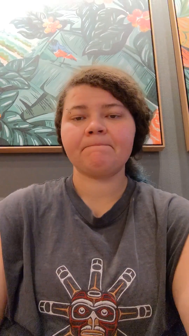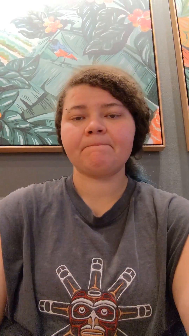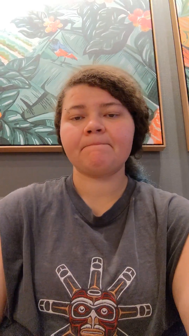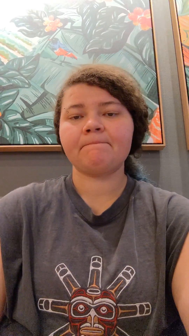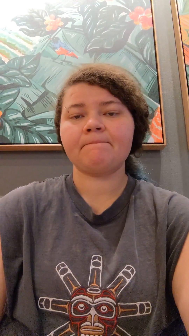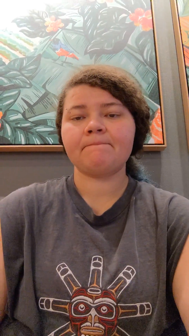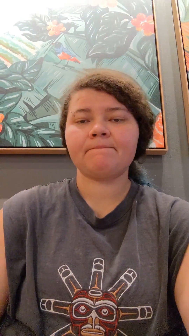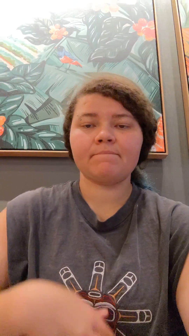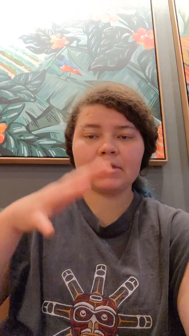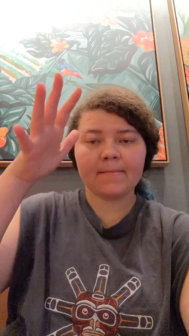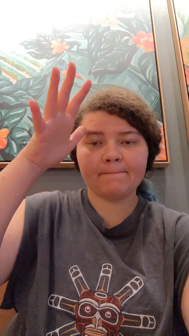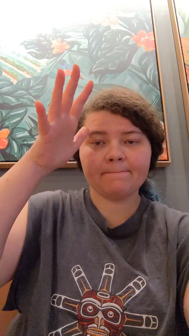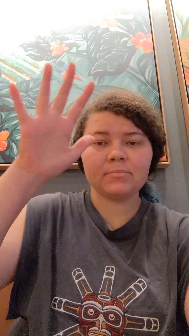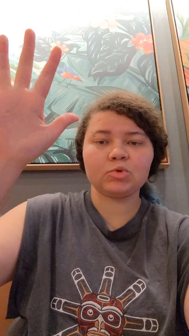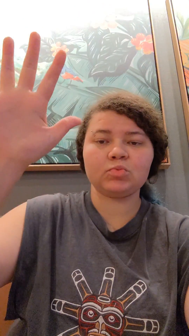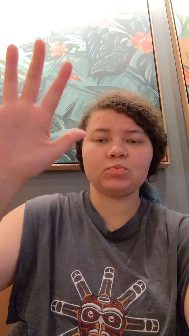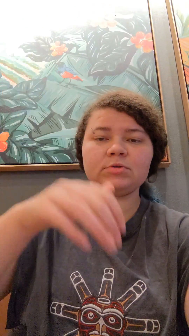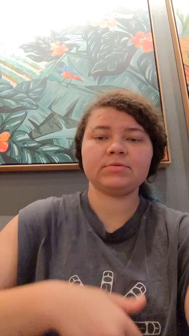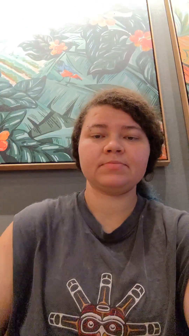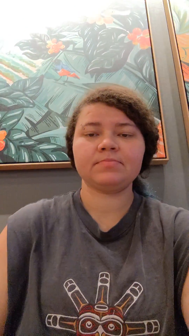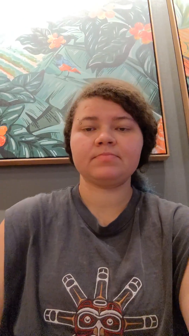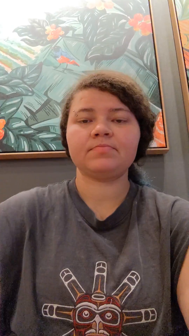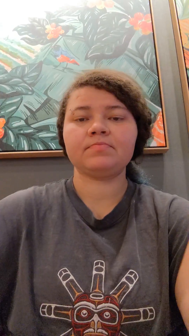moose